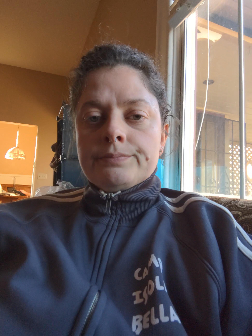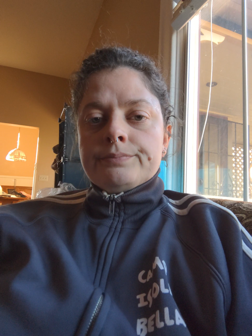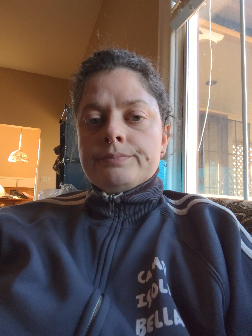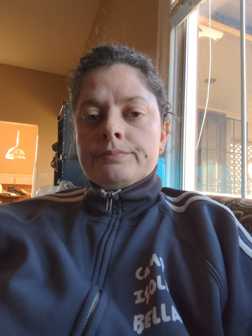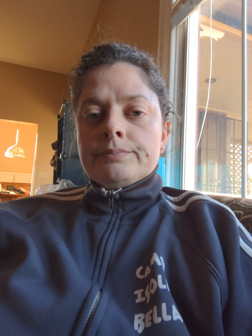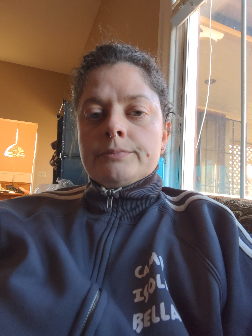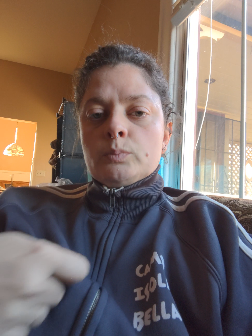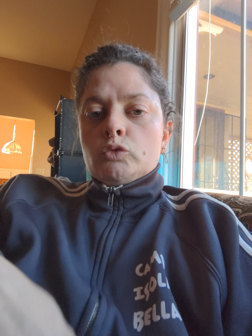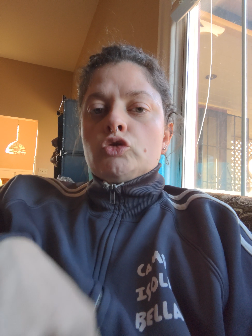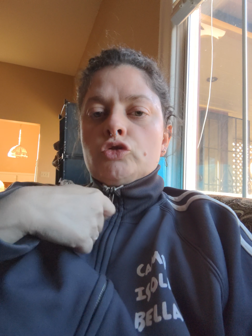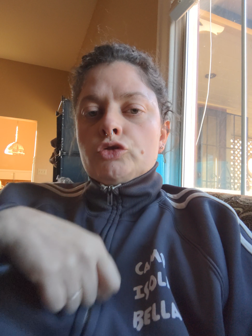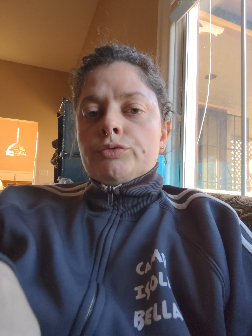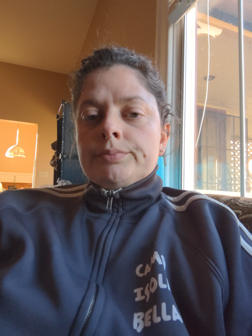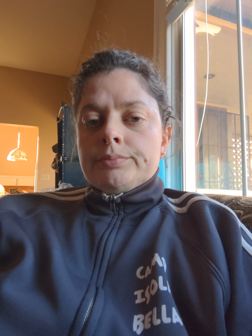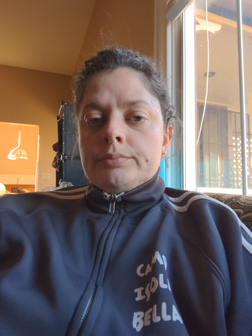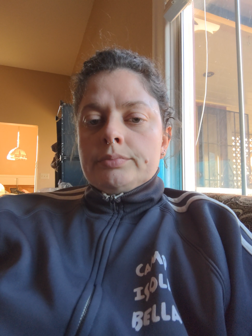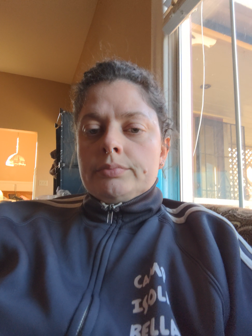zipper